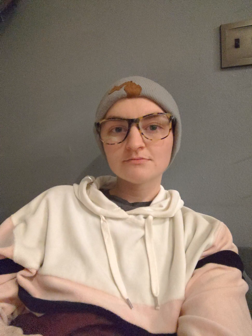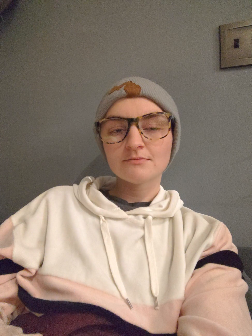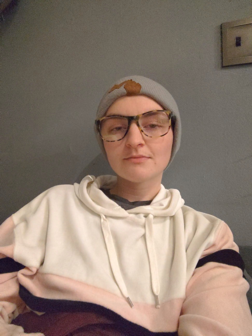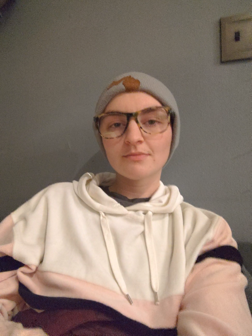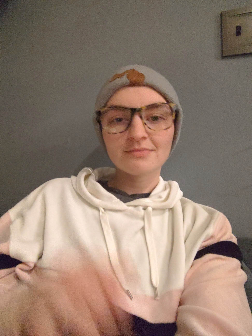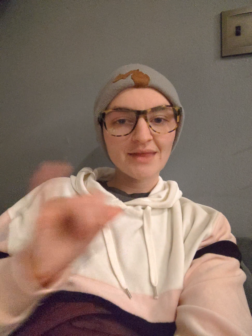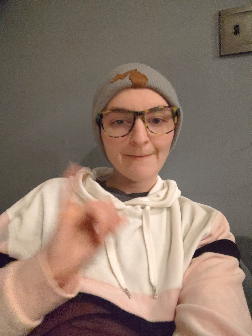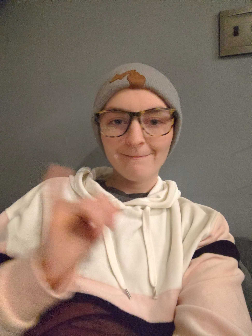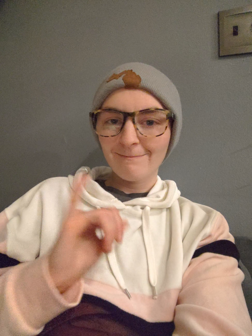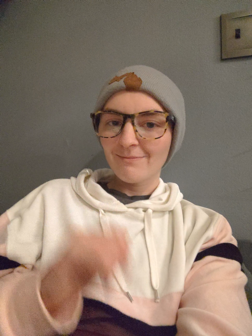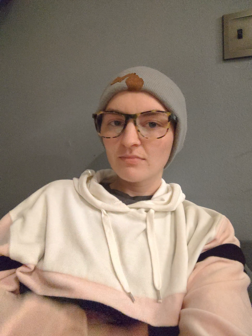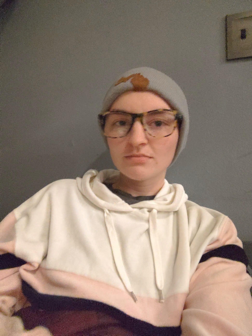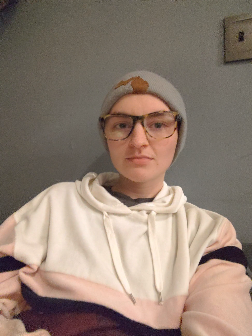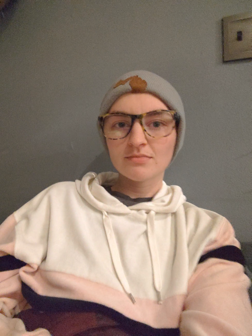same